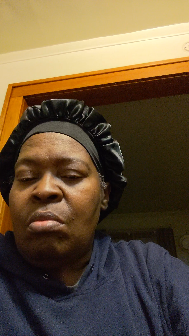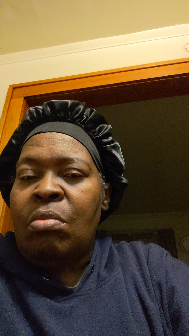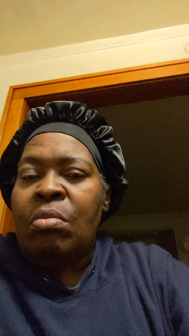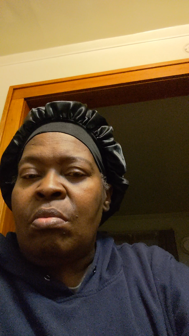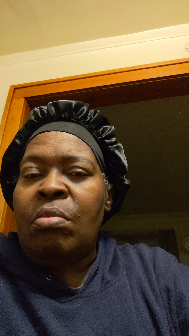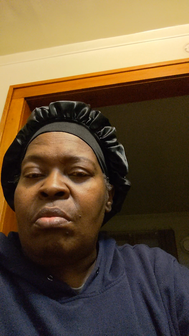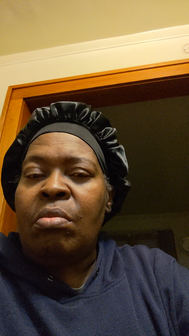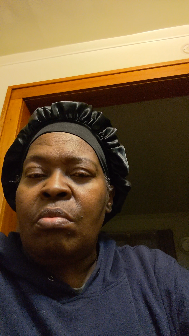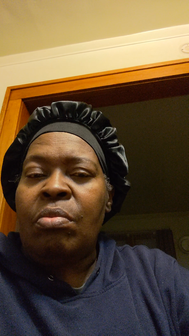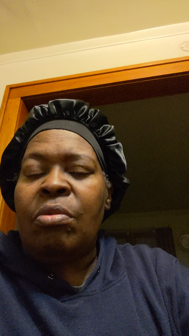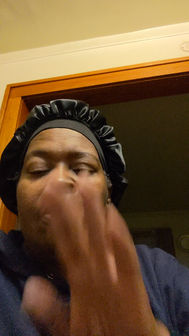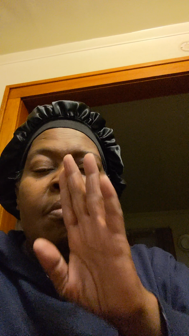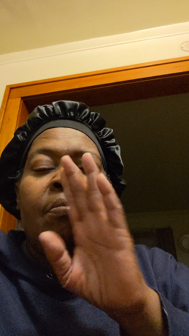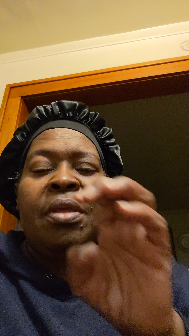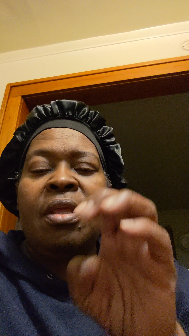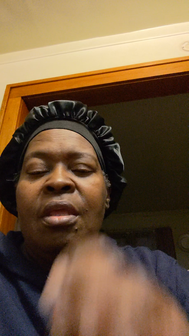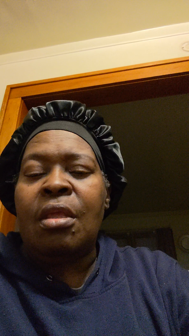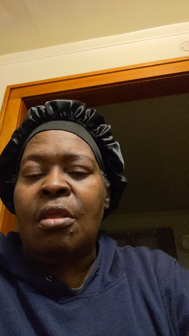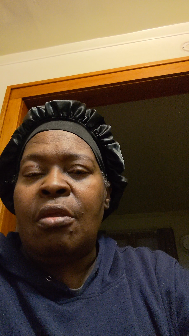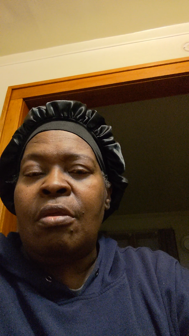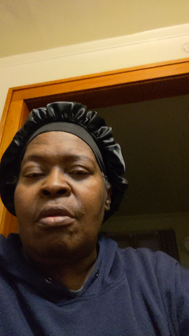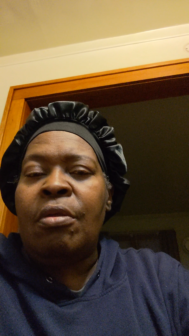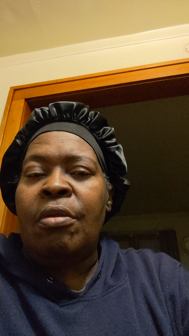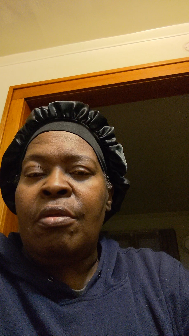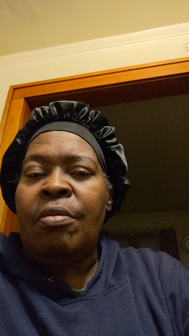be